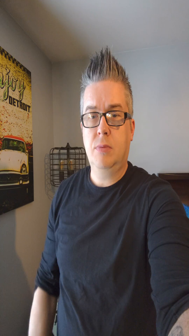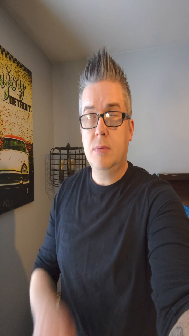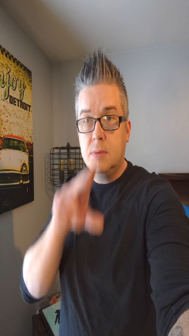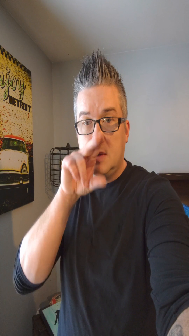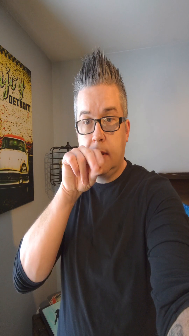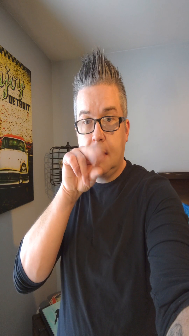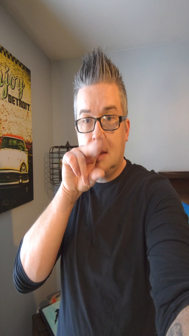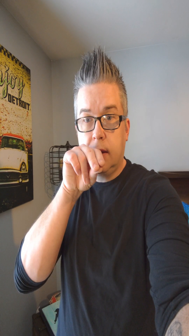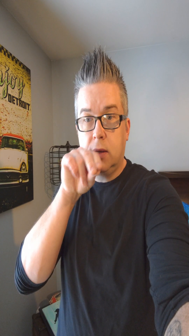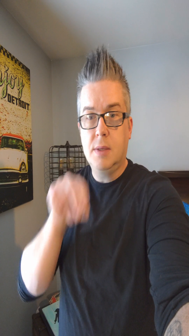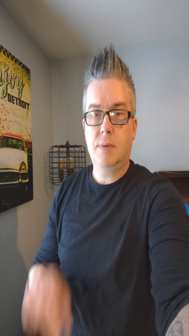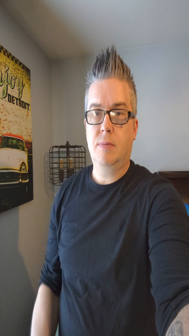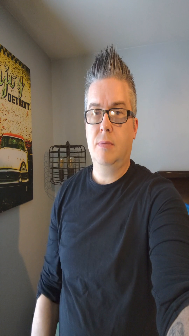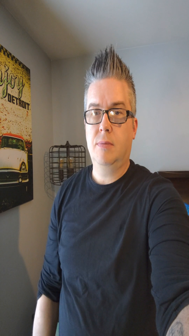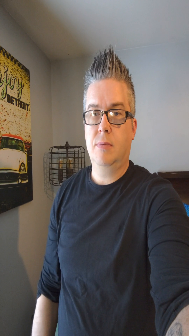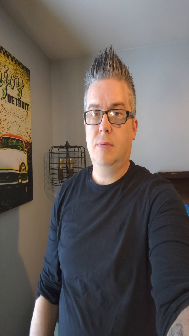duck